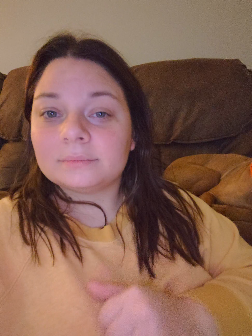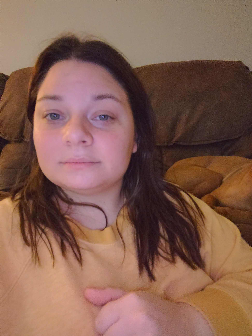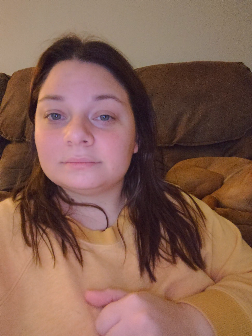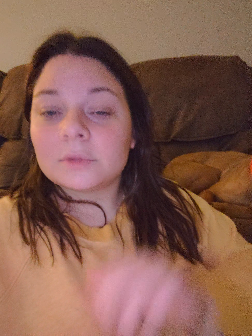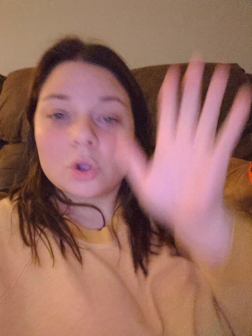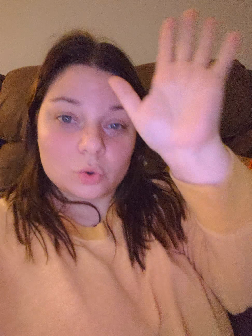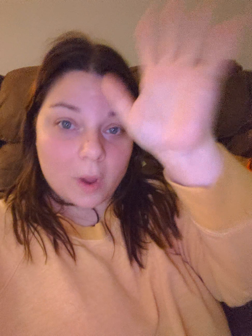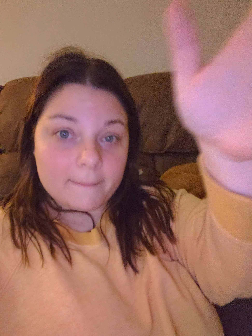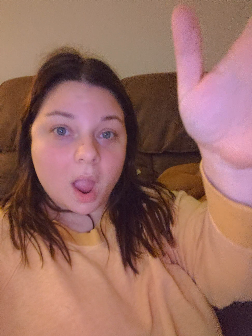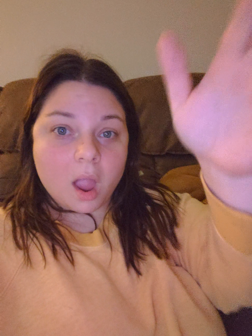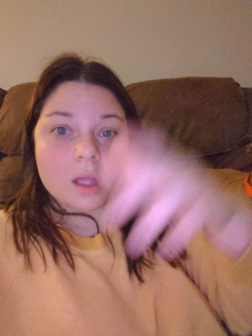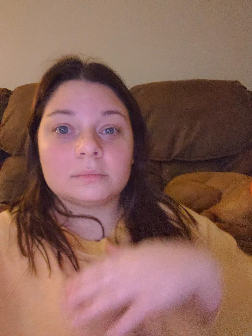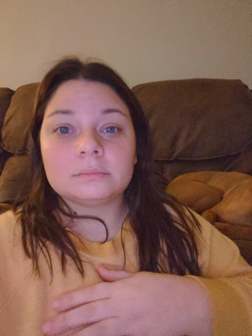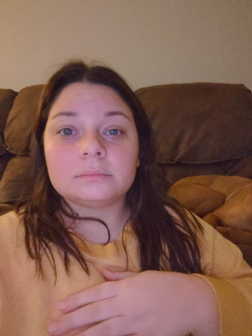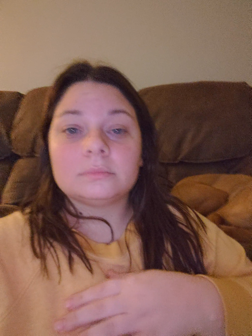grandpa